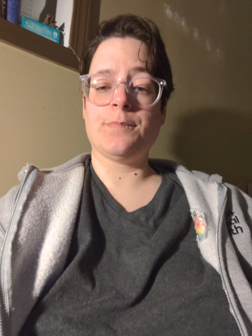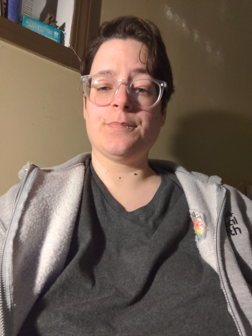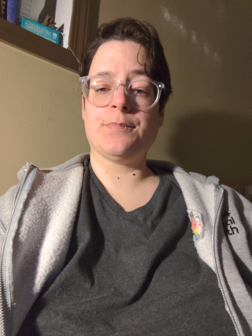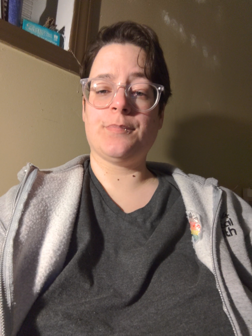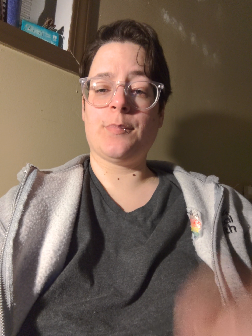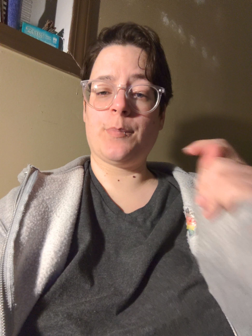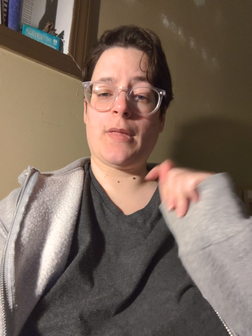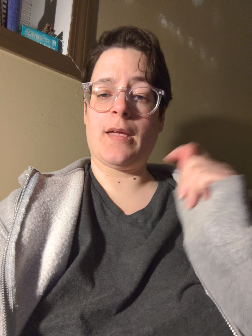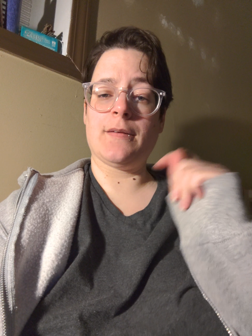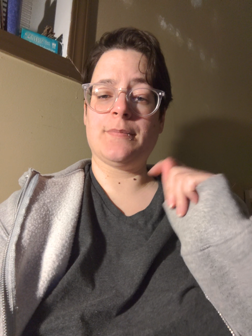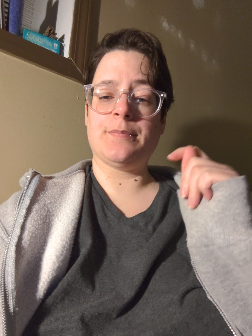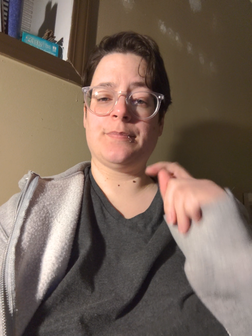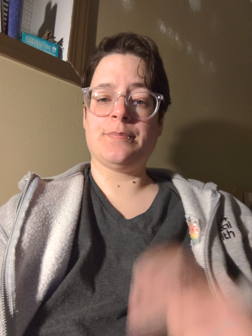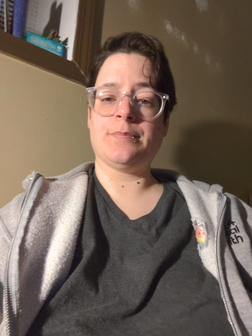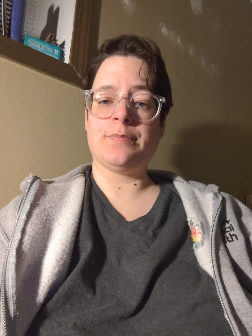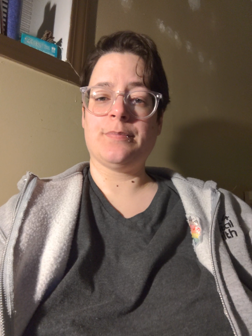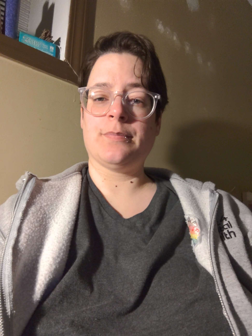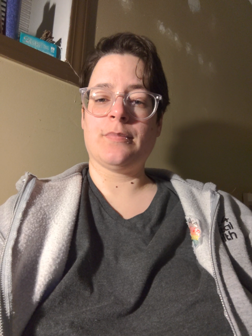potty